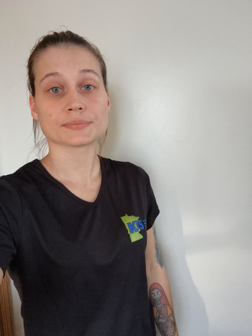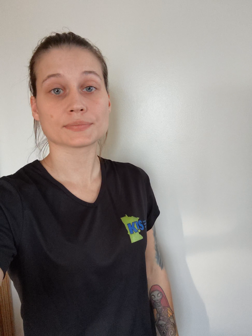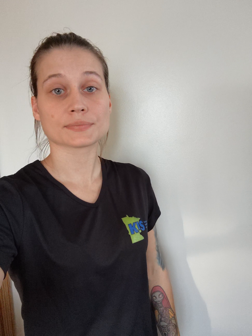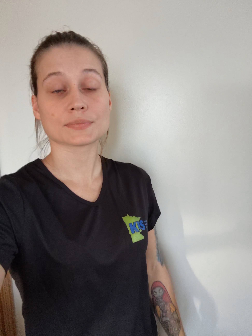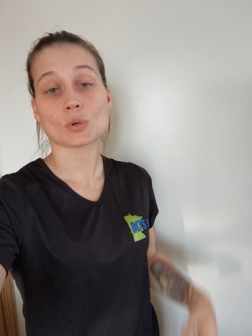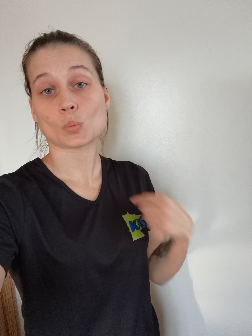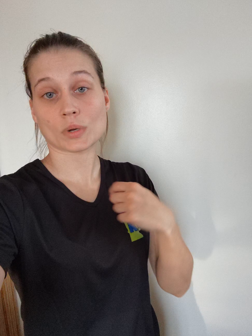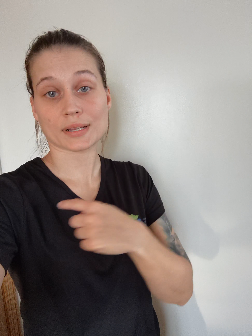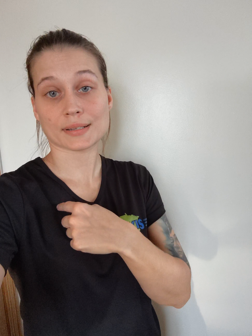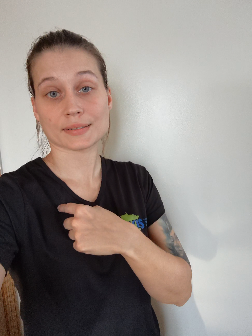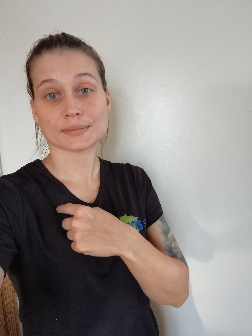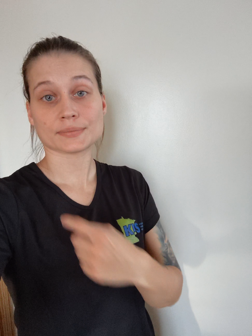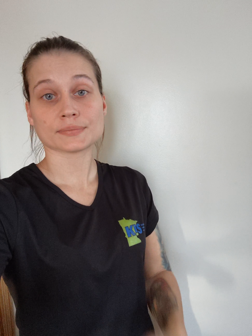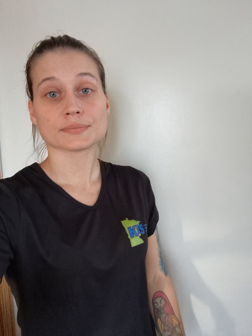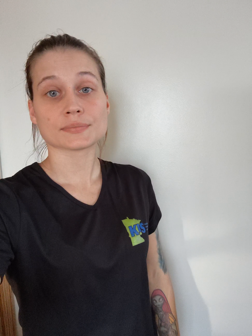we